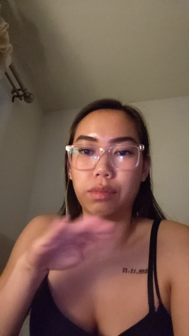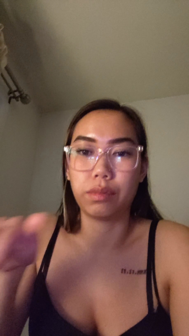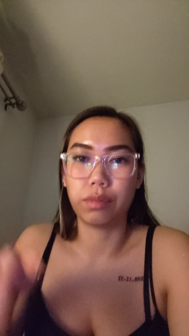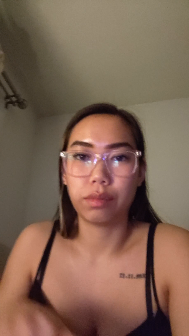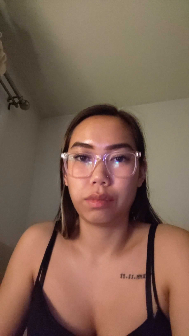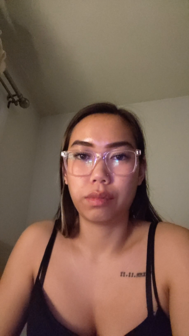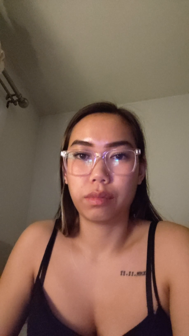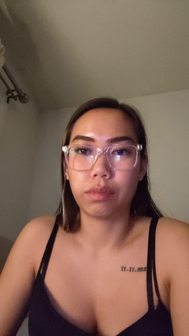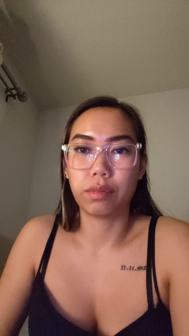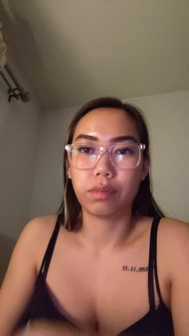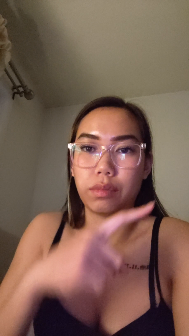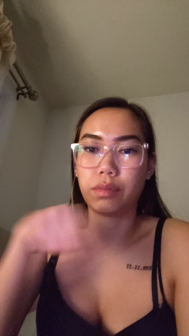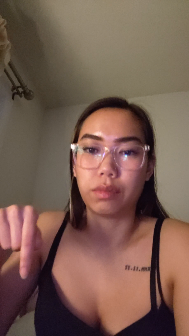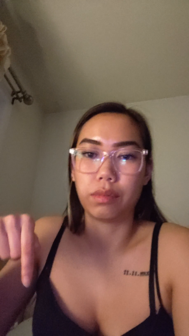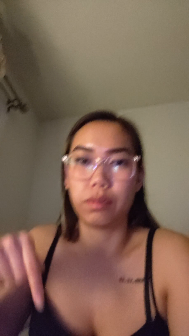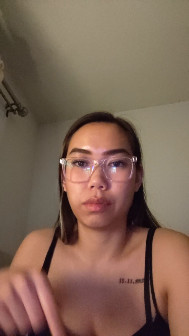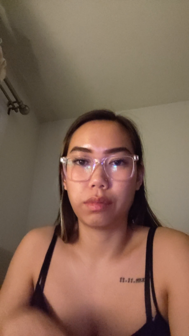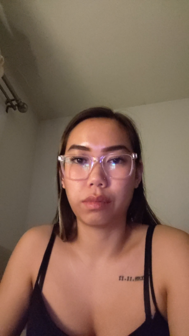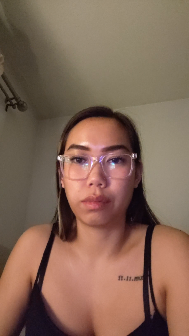cut